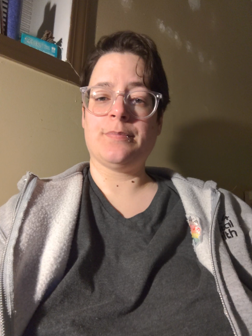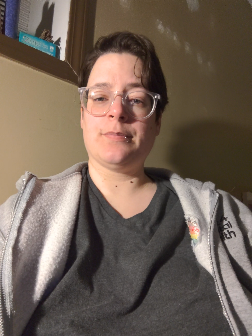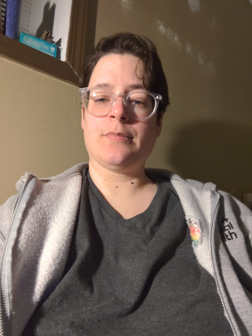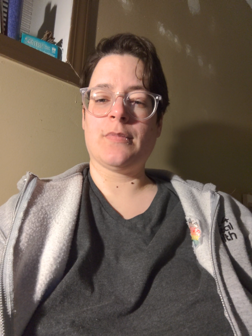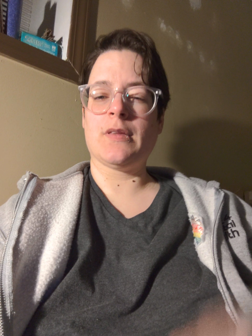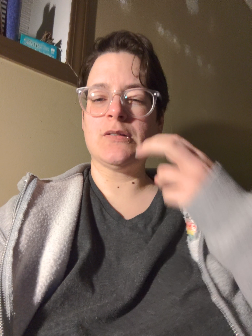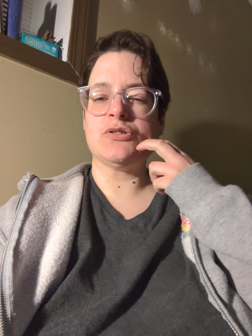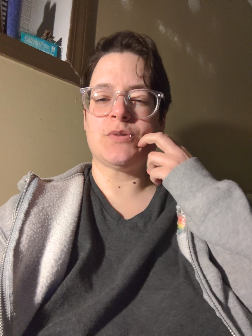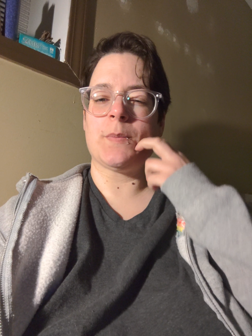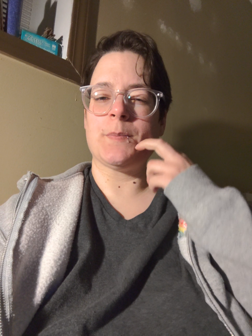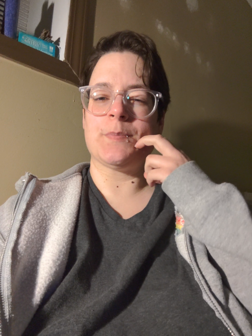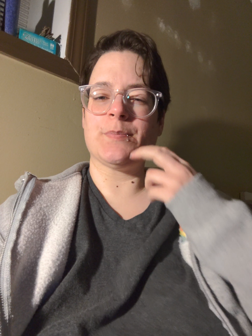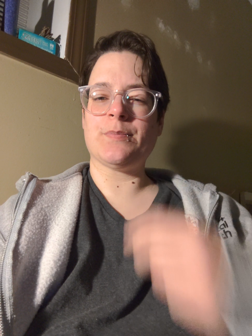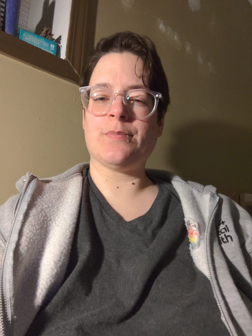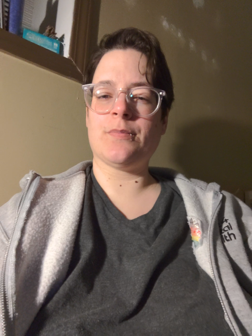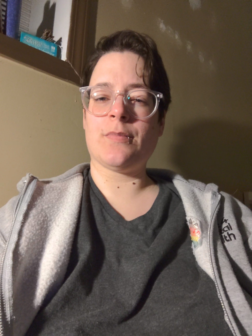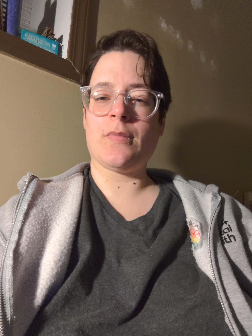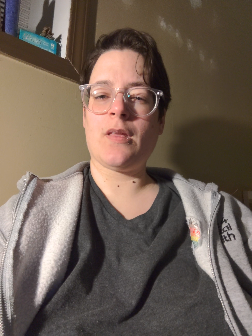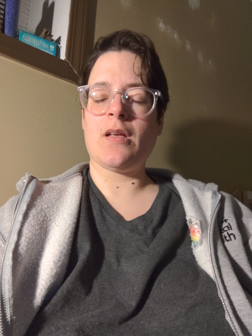gum